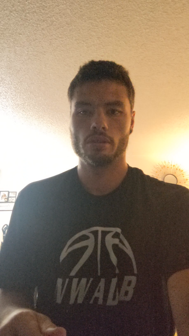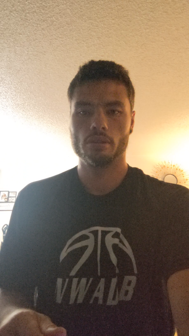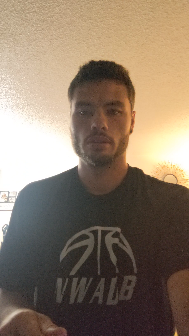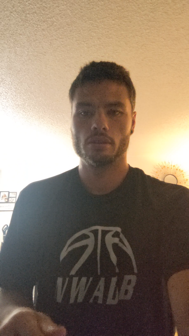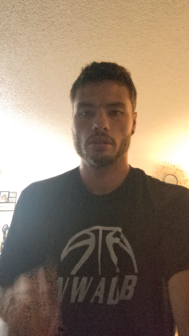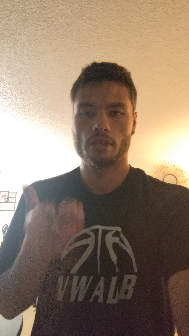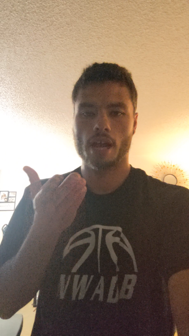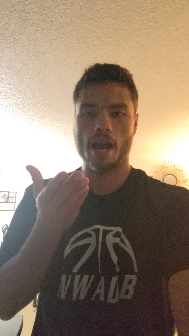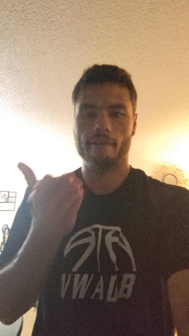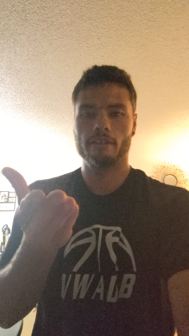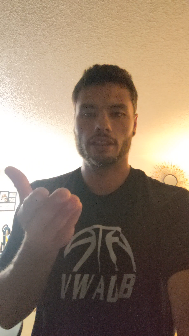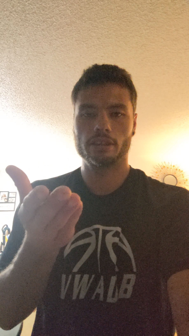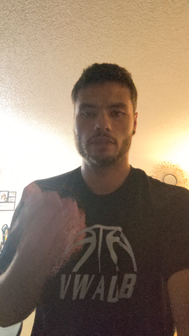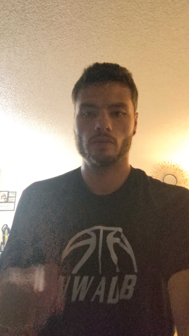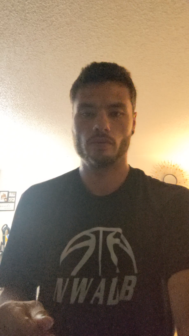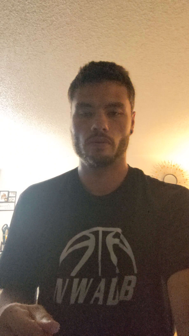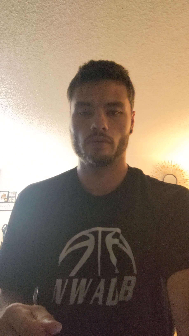oven